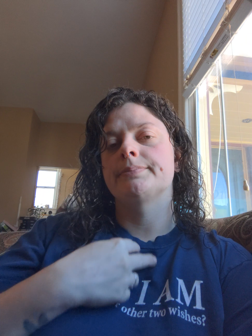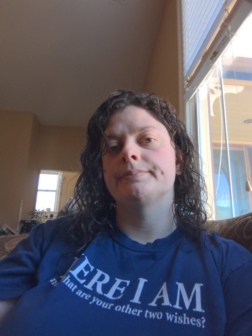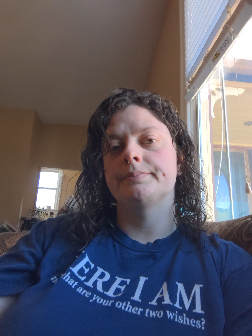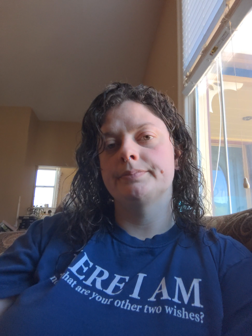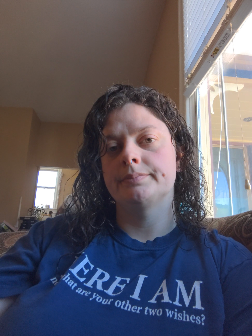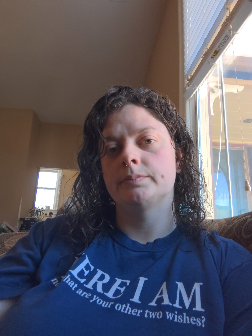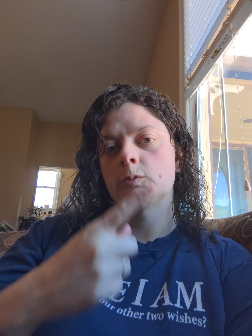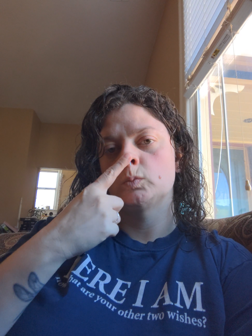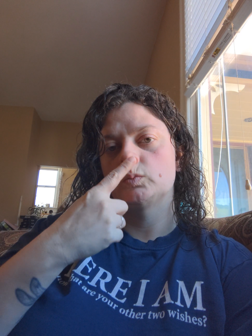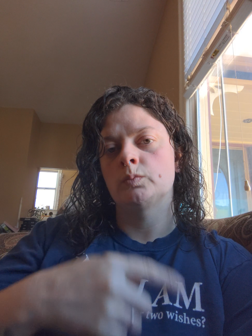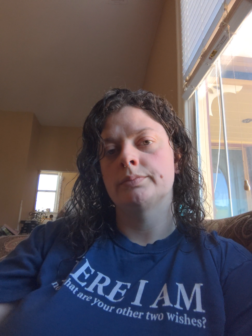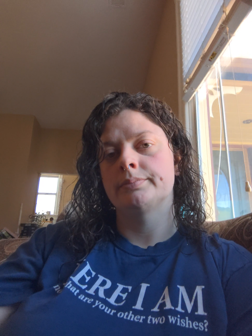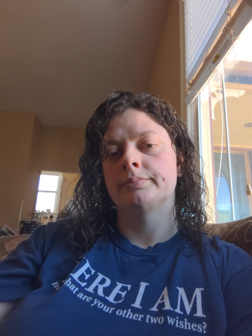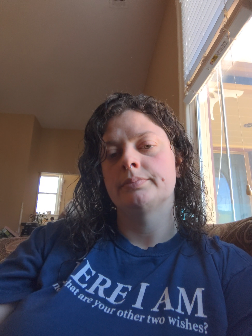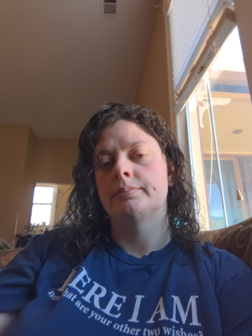nose